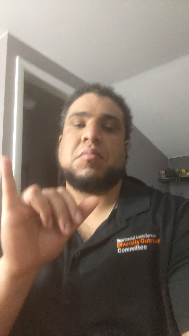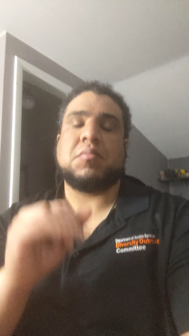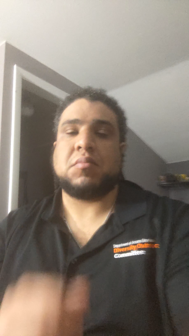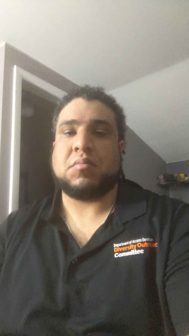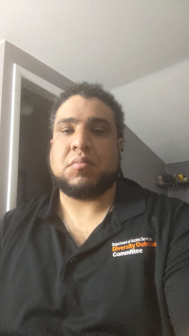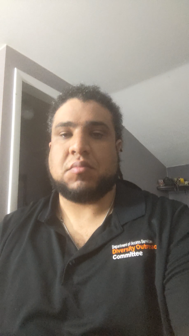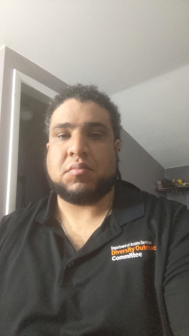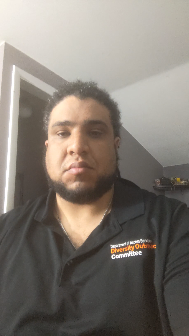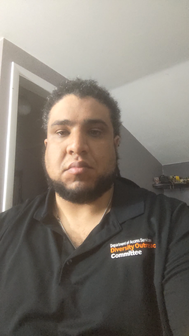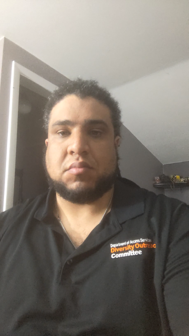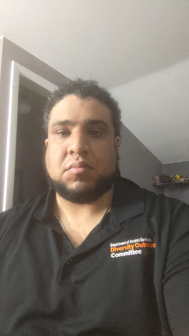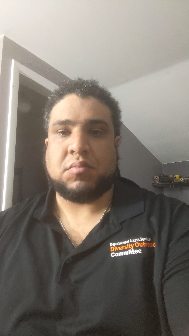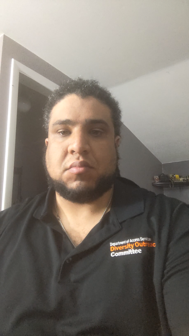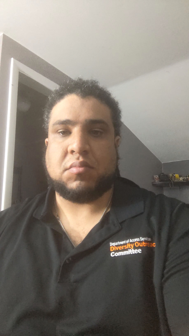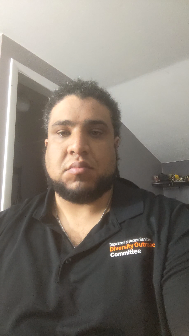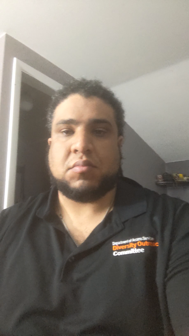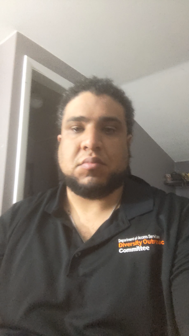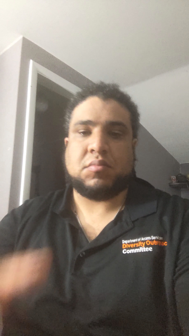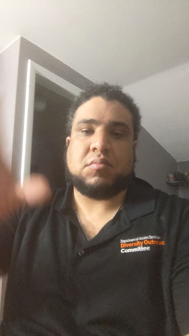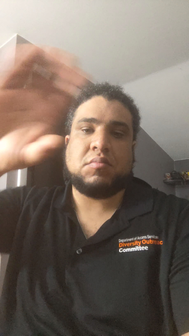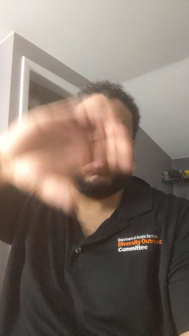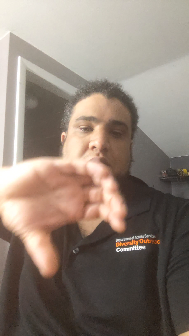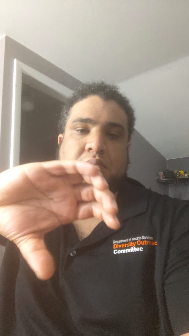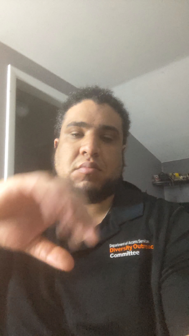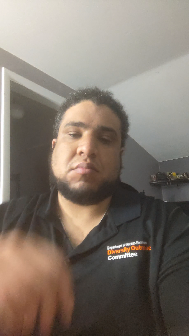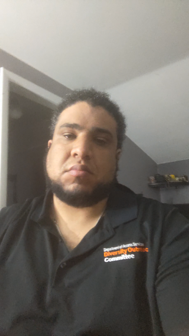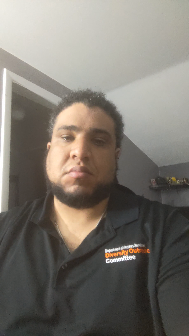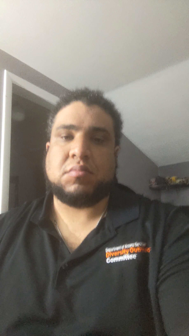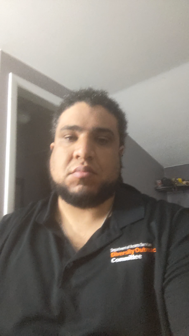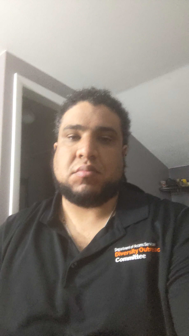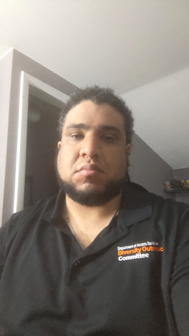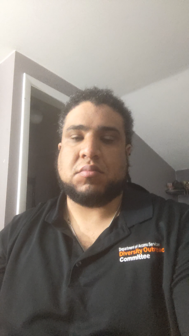dump